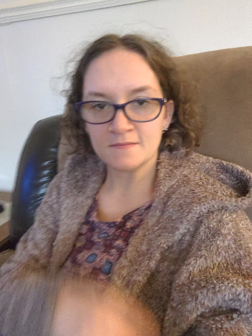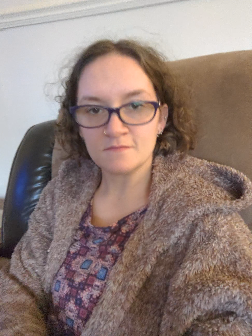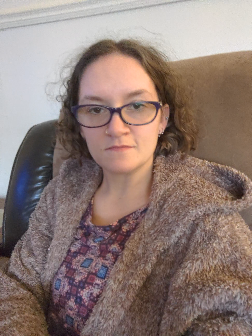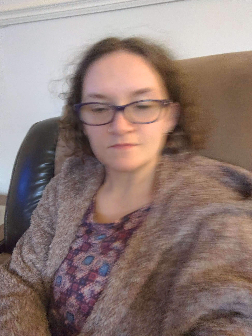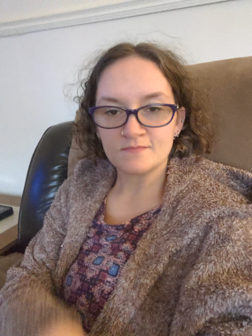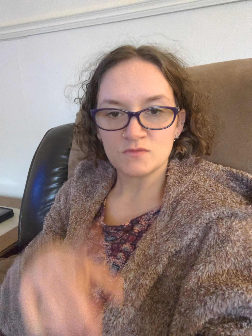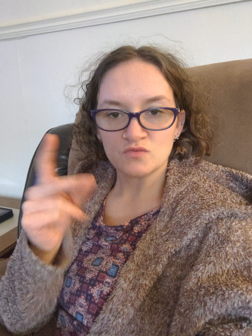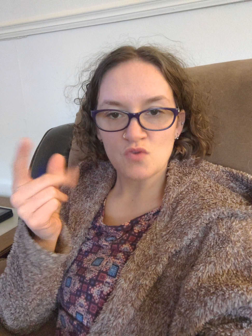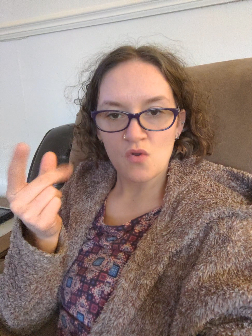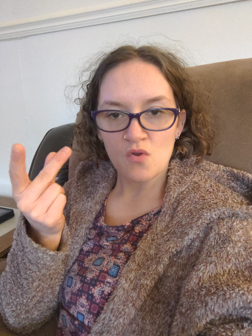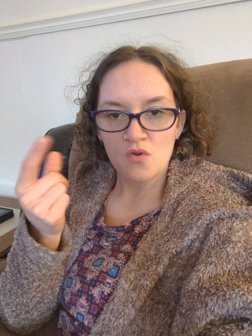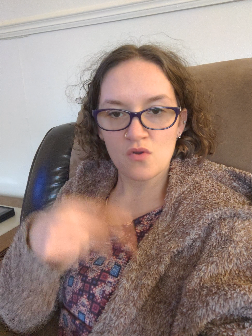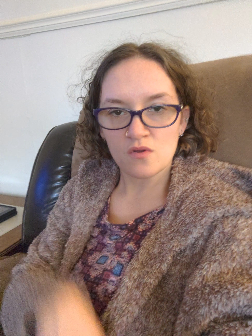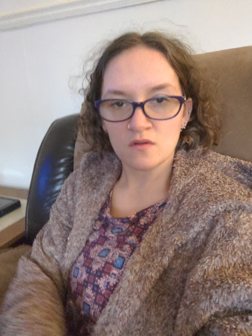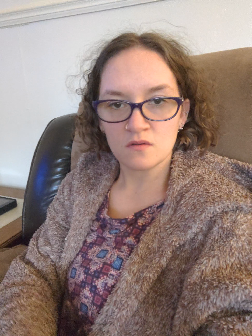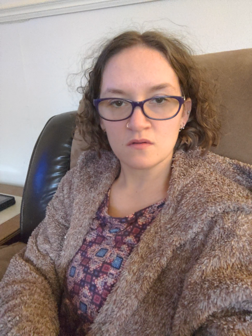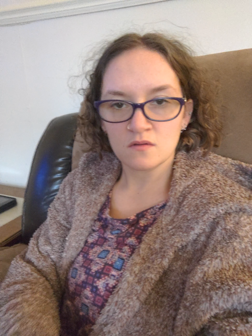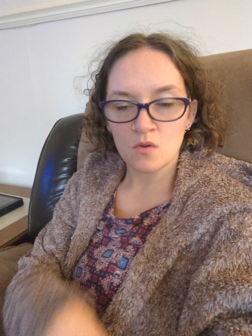dog